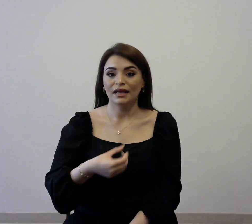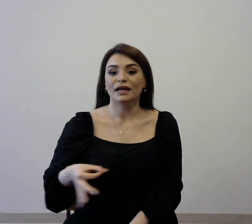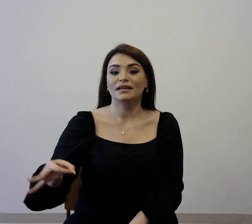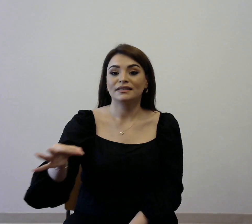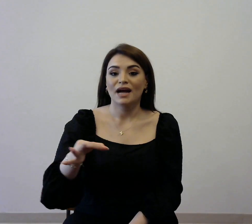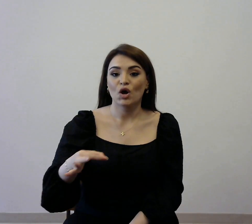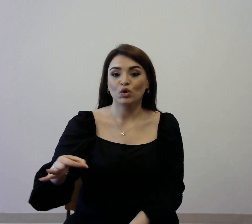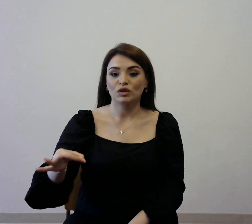mən